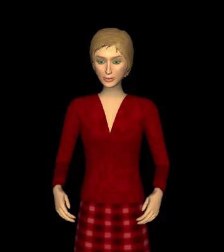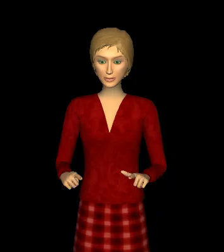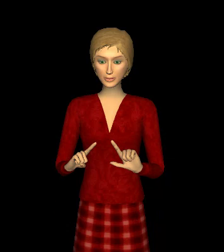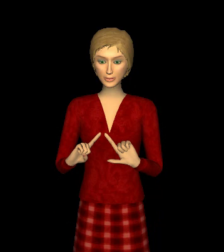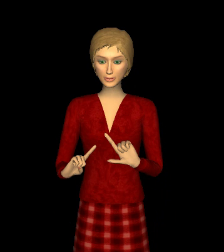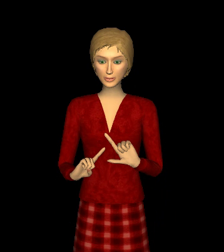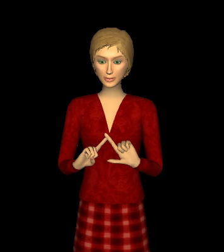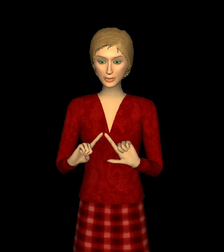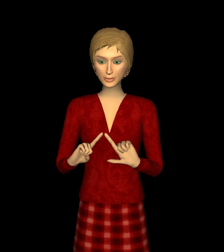دائرة